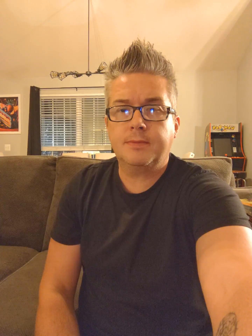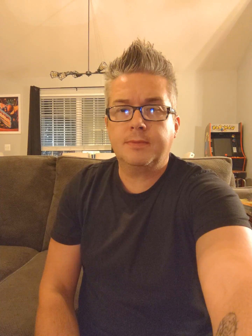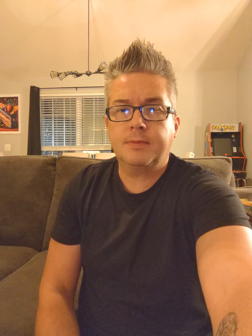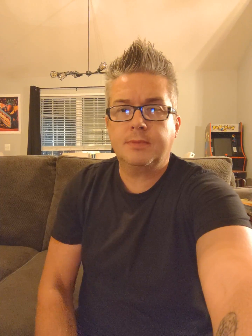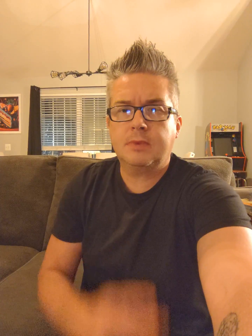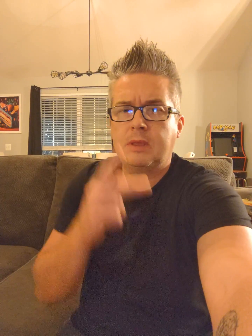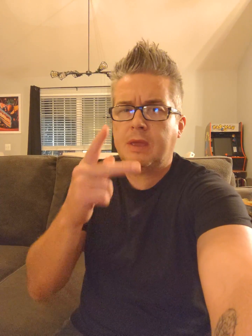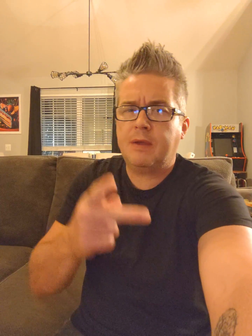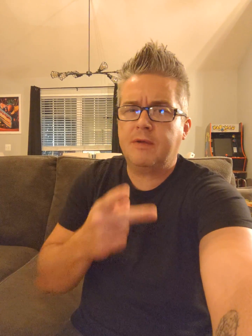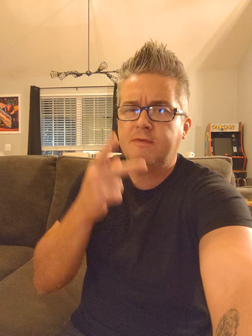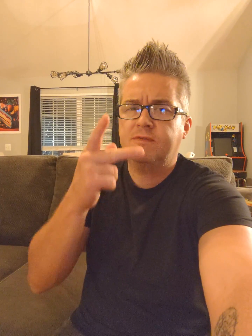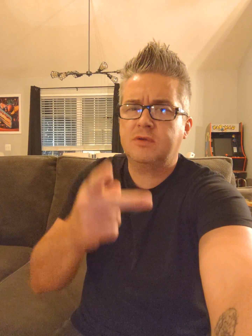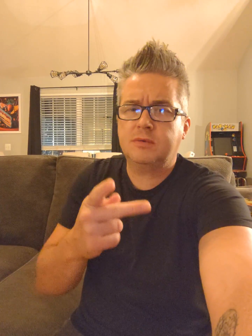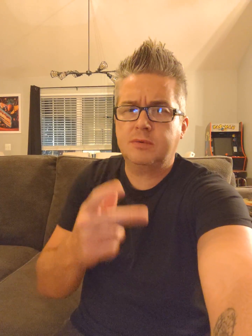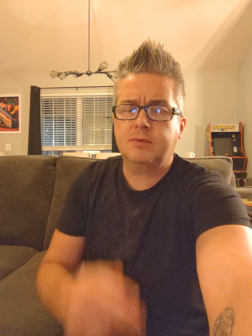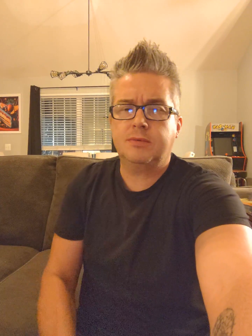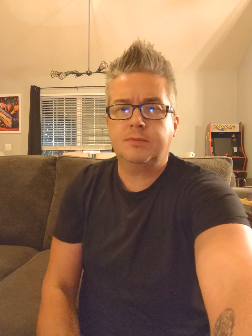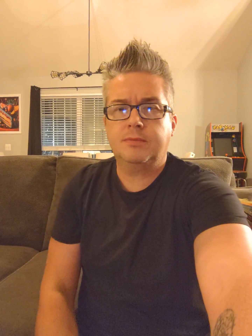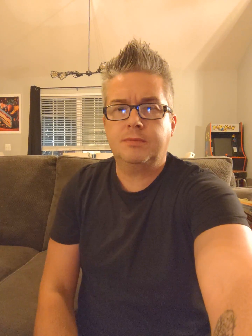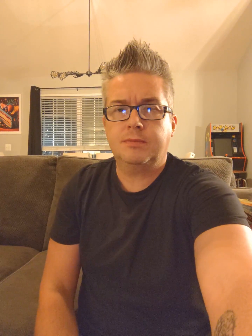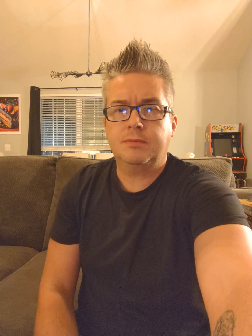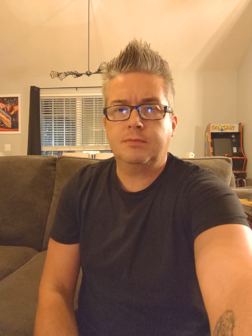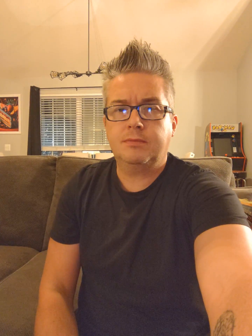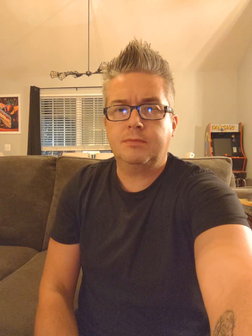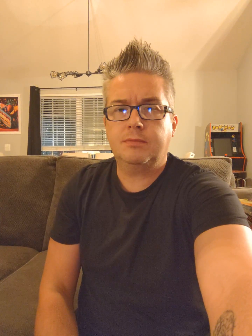careful